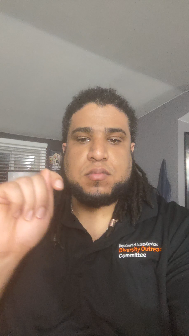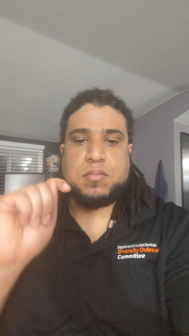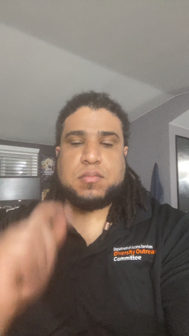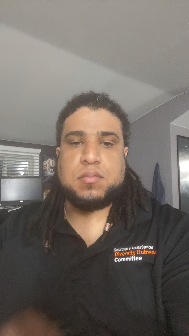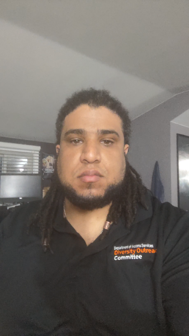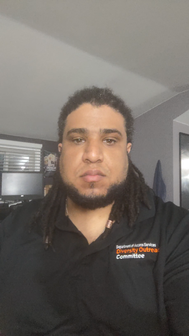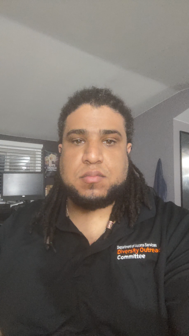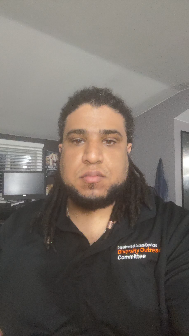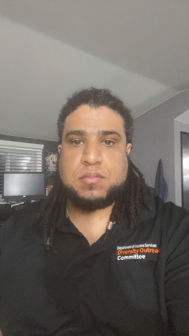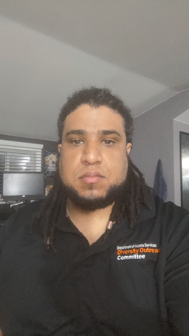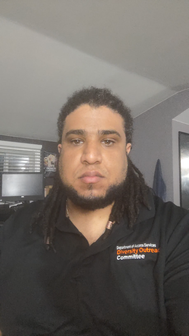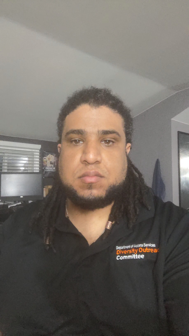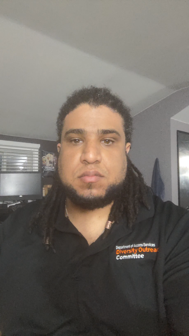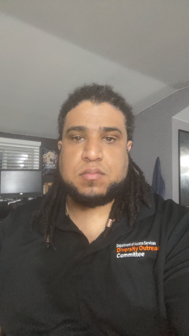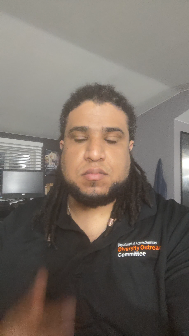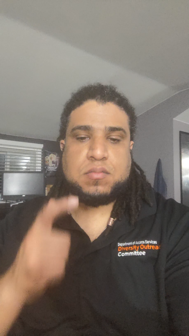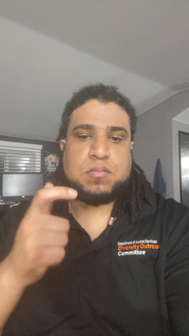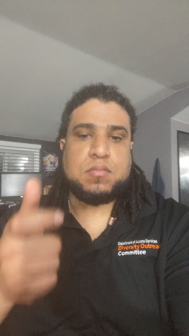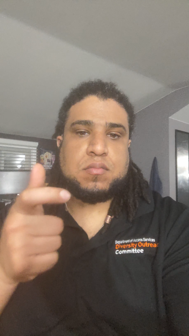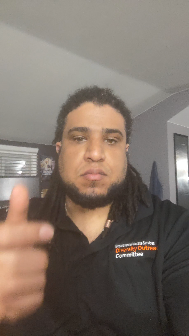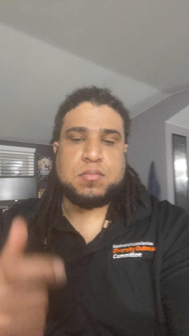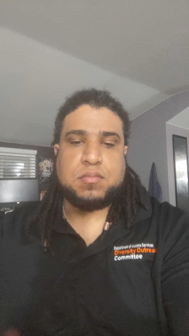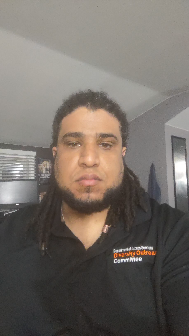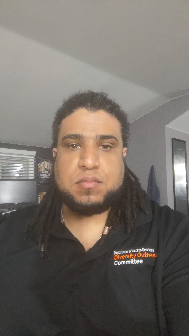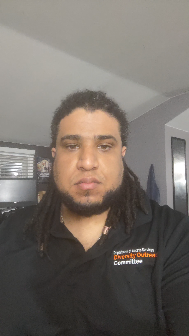run